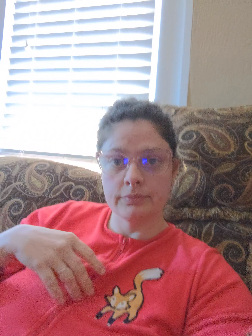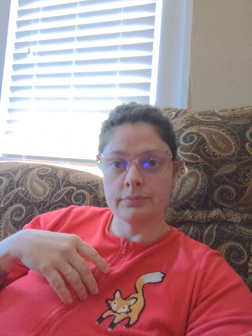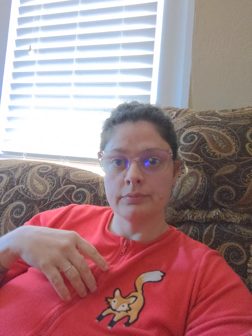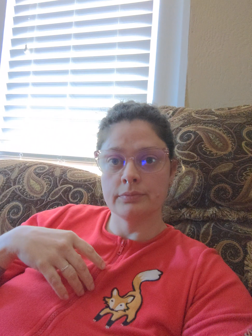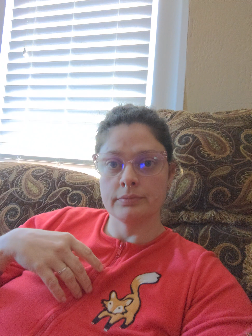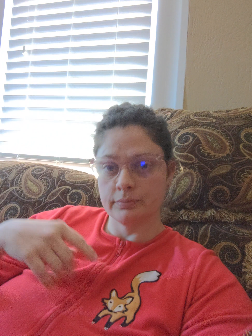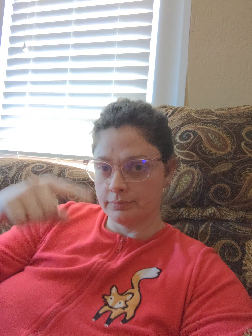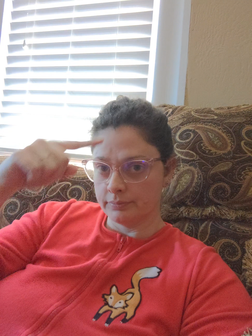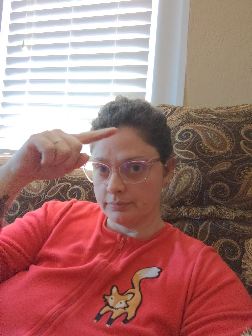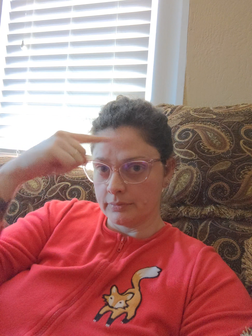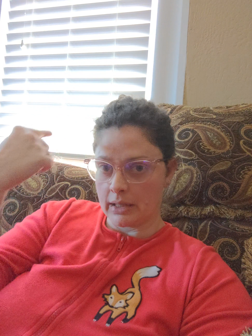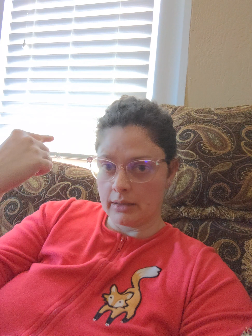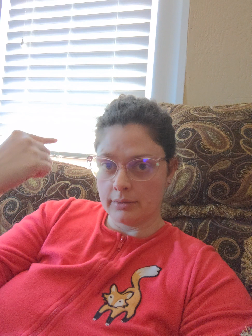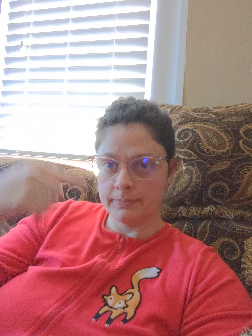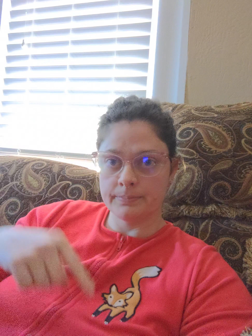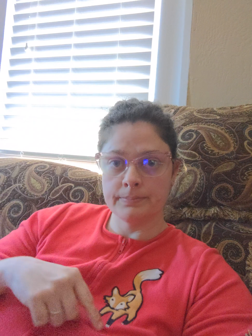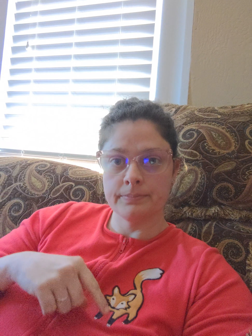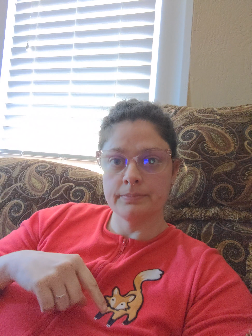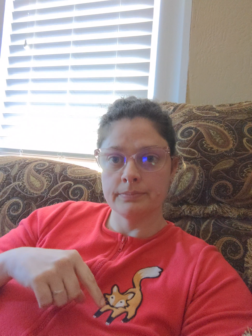black